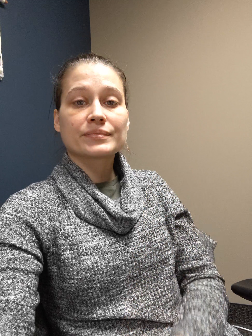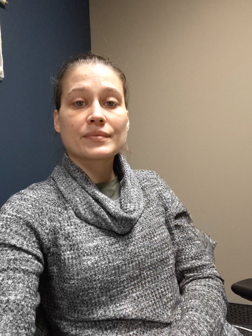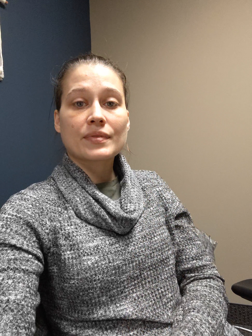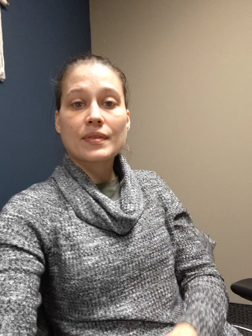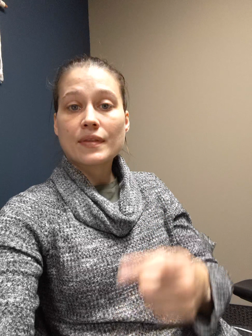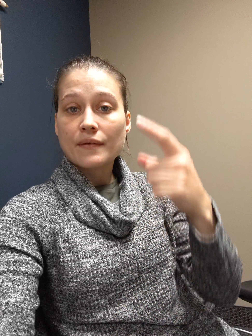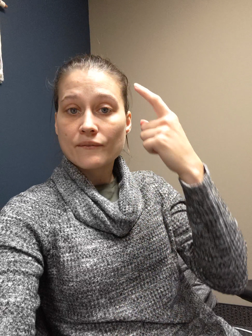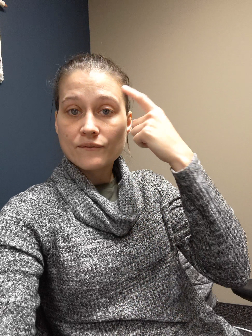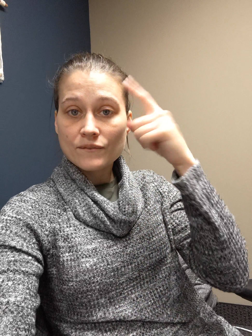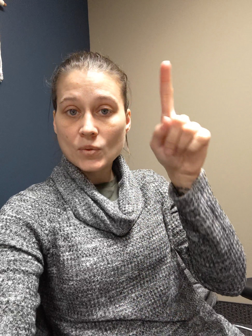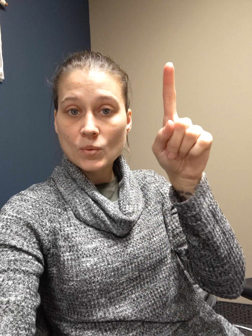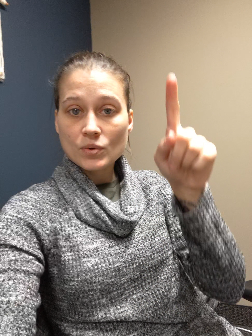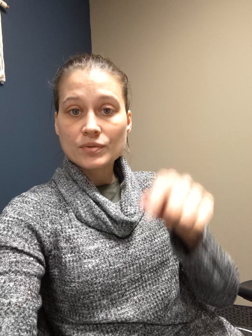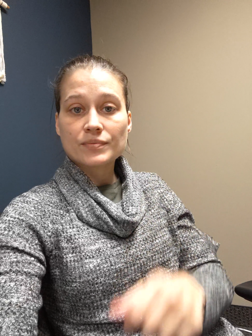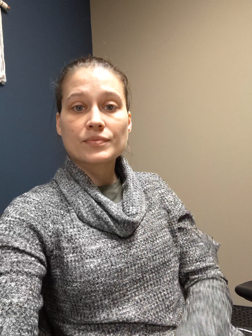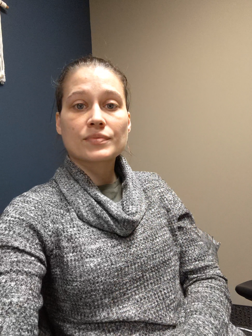for